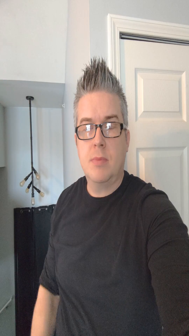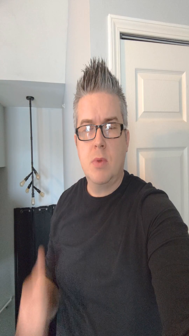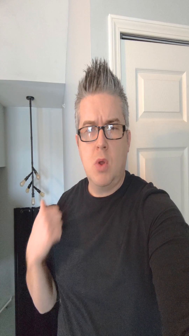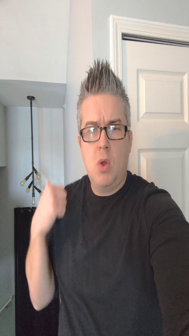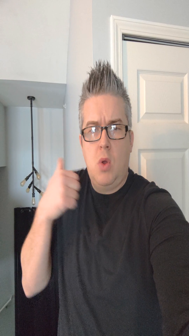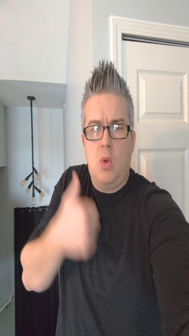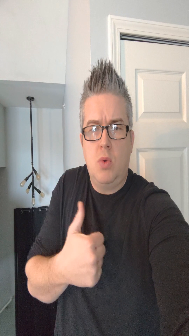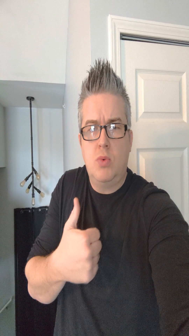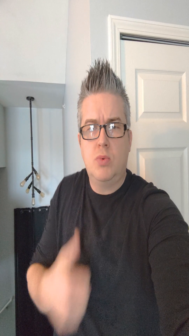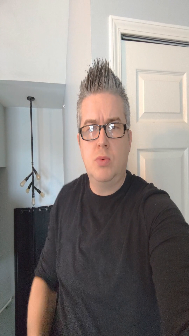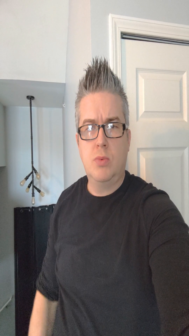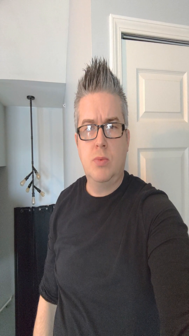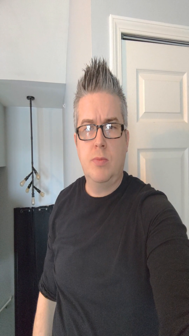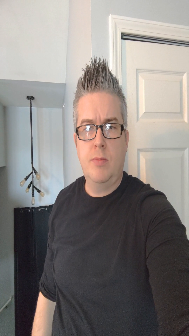jacket